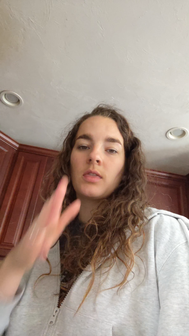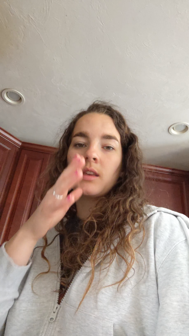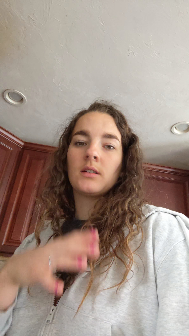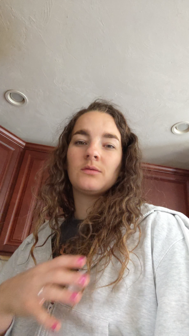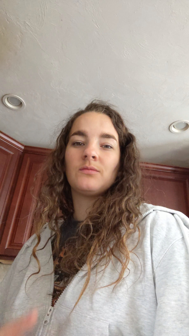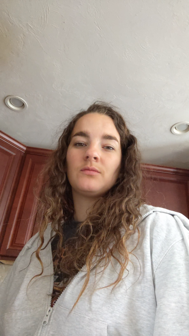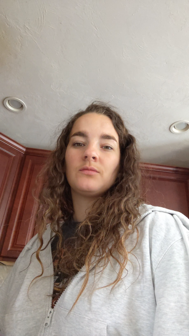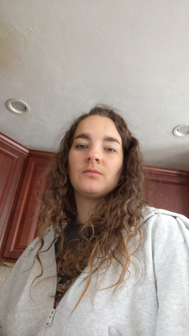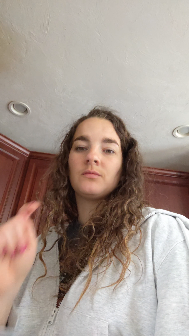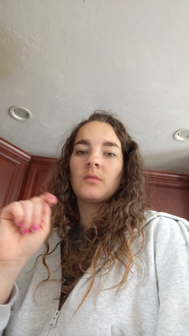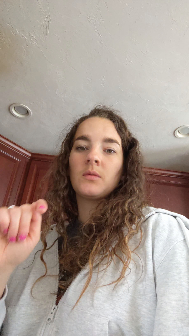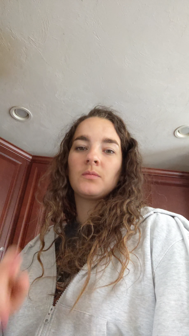bathroom